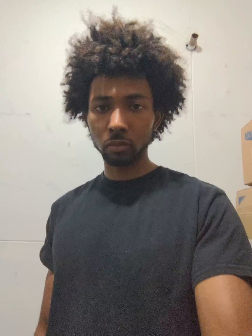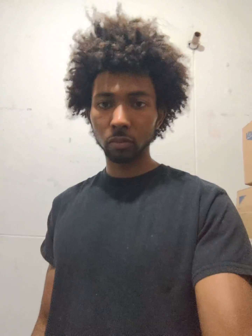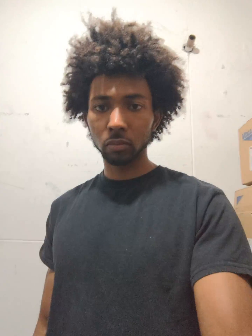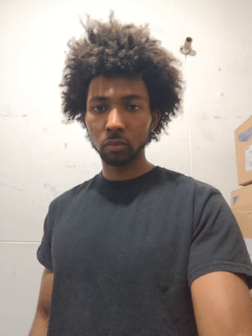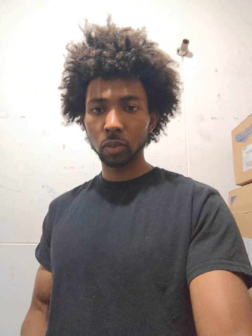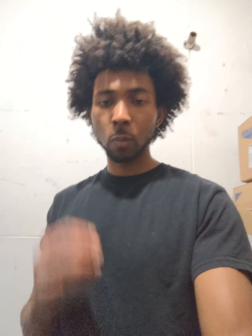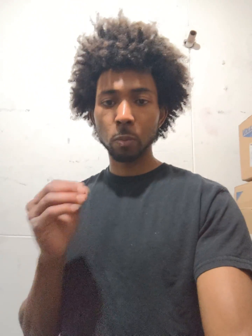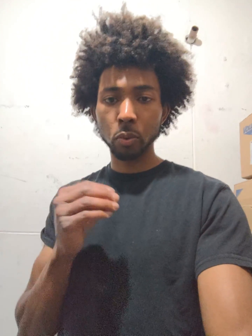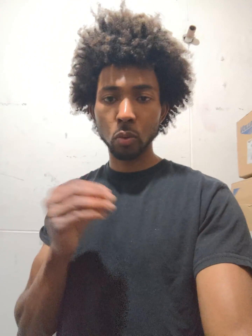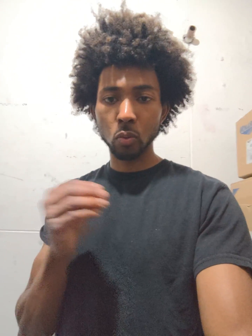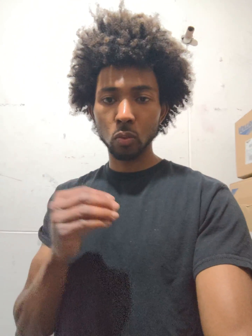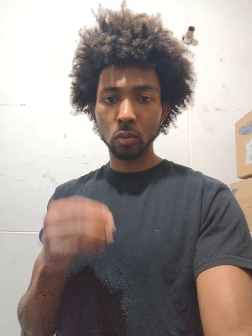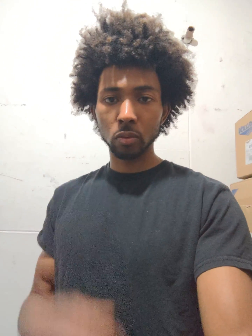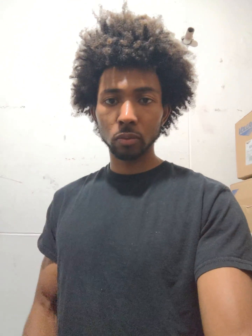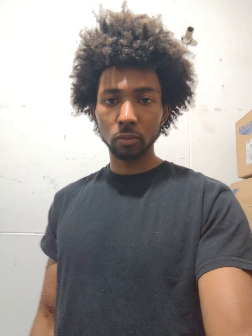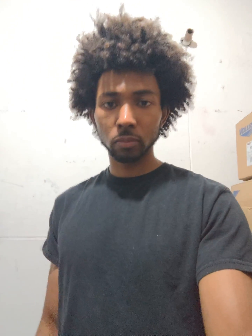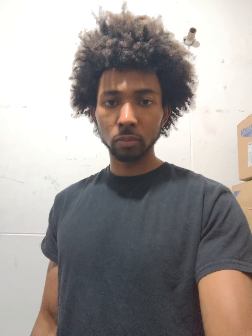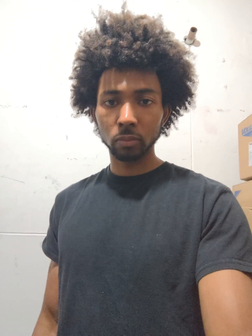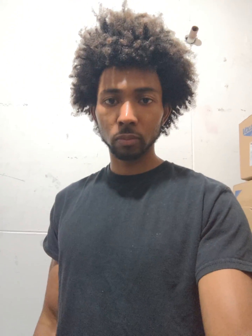more